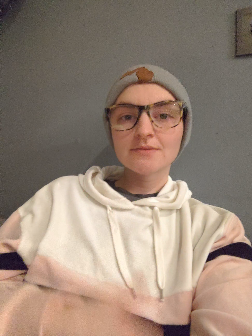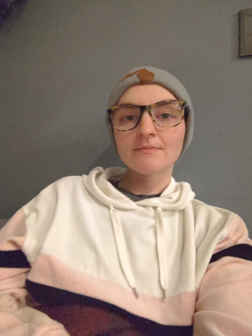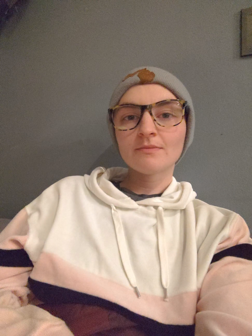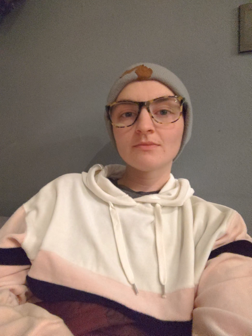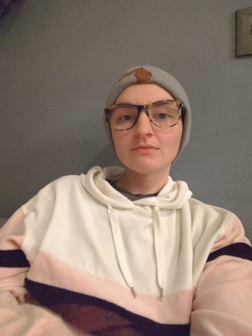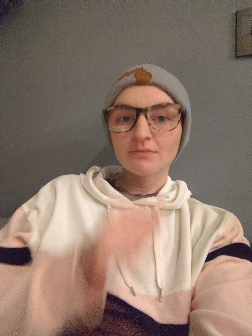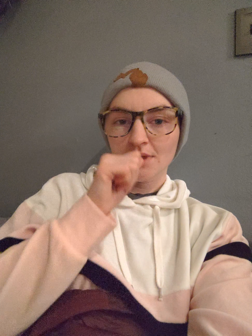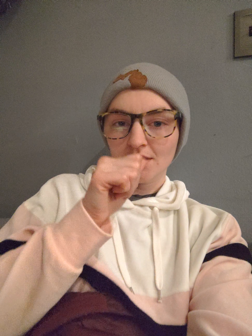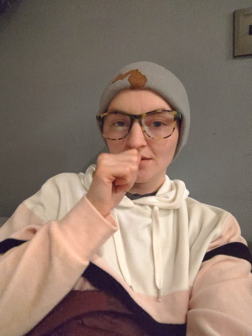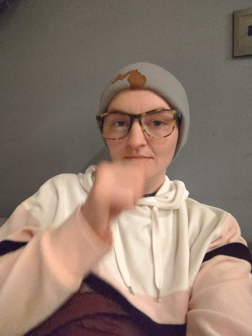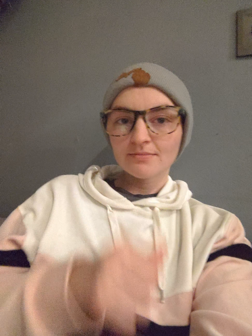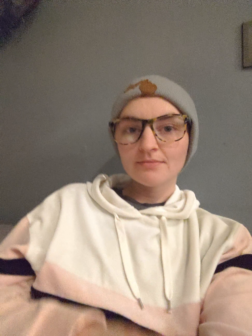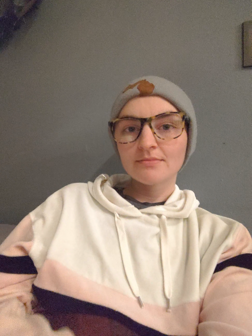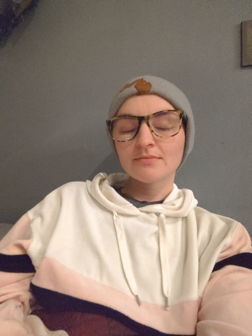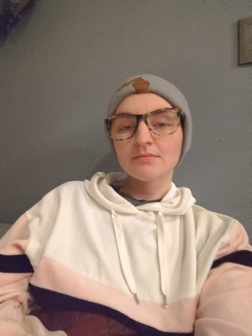nuts